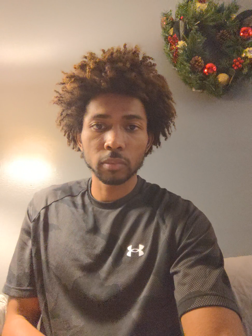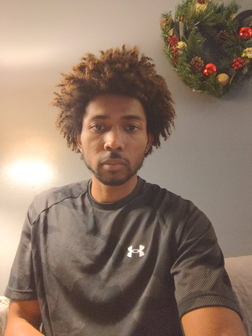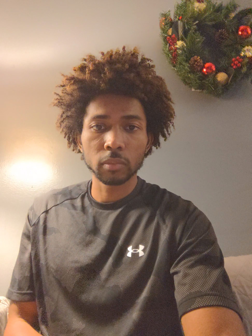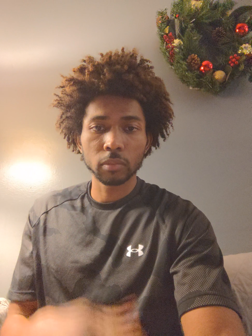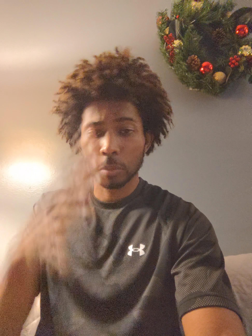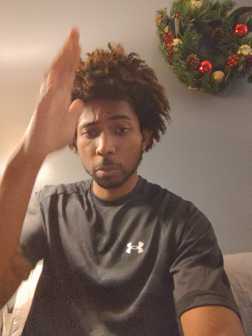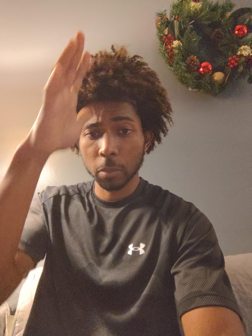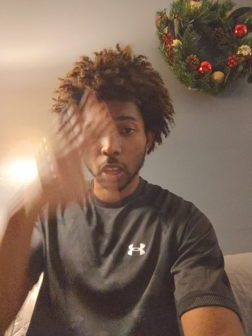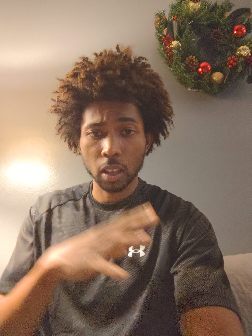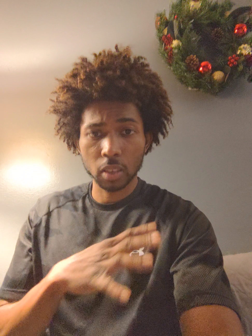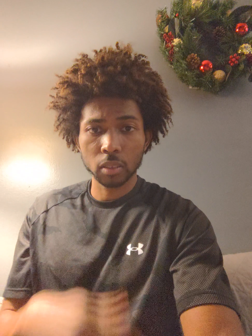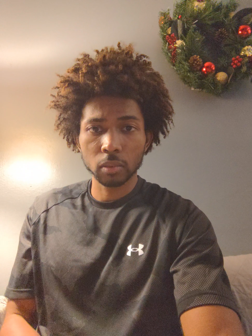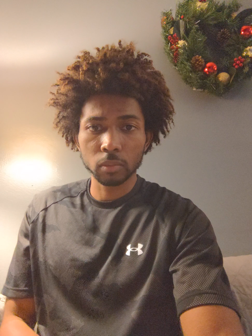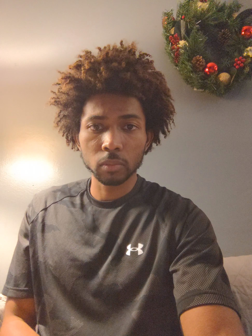man